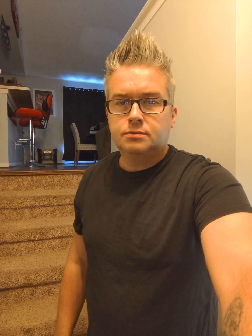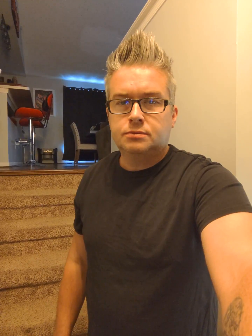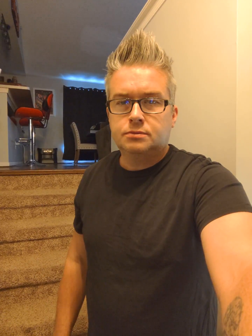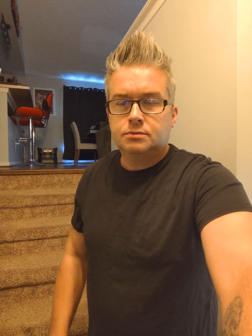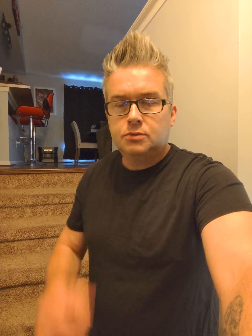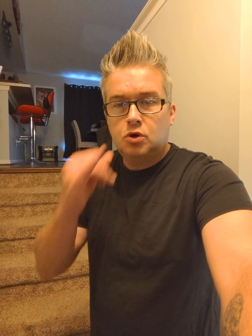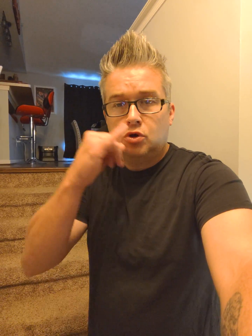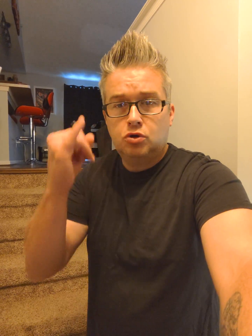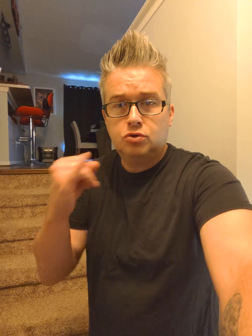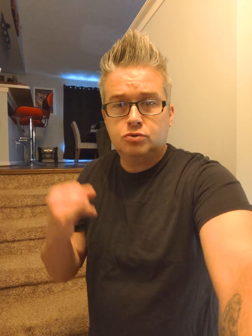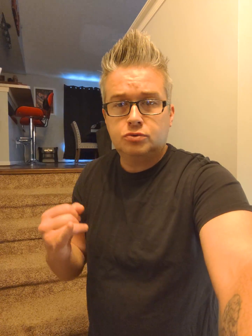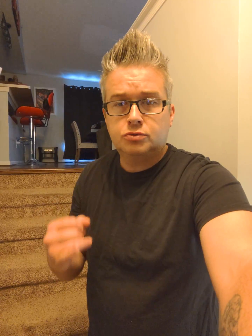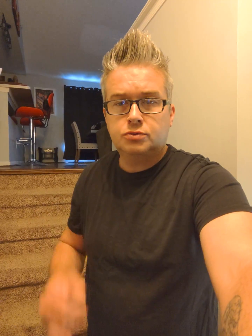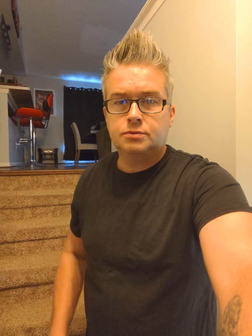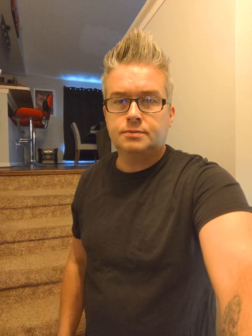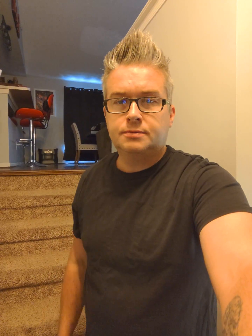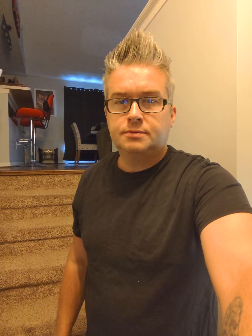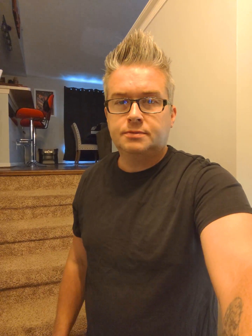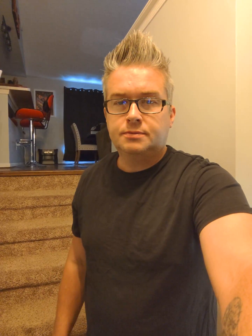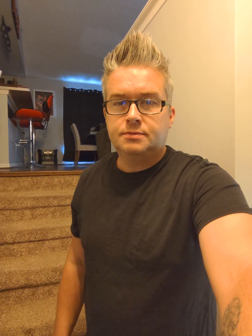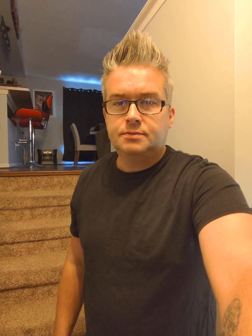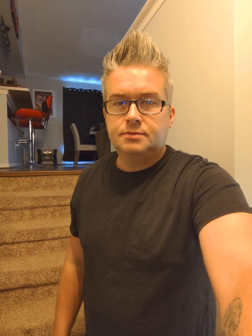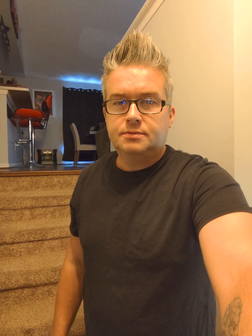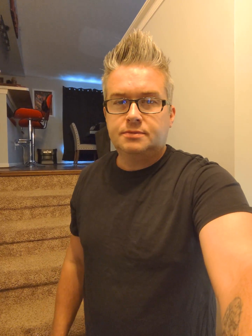draw